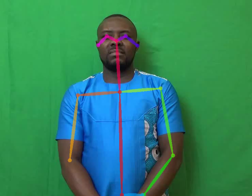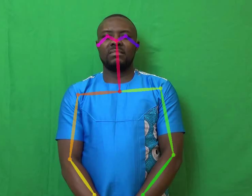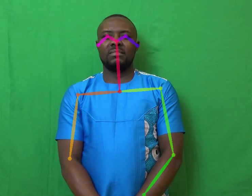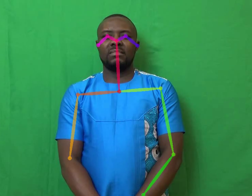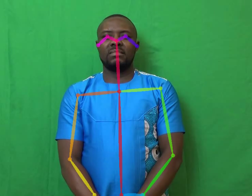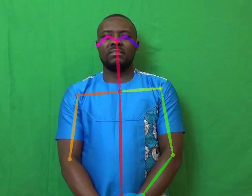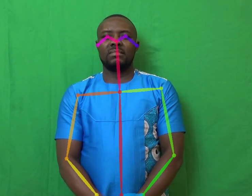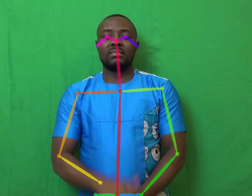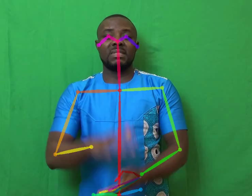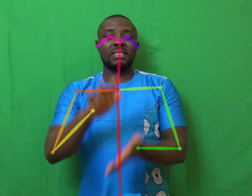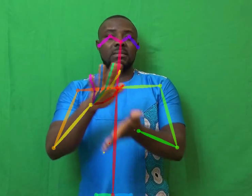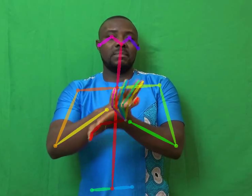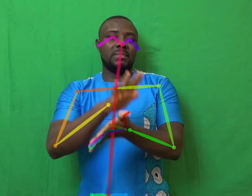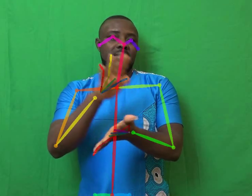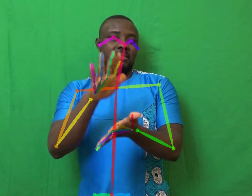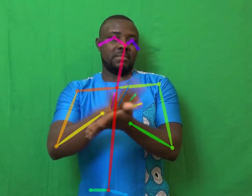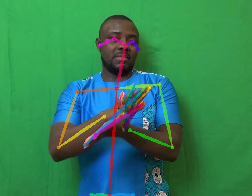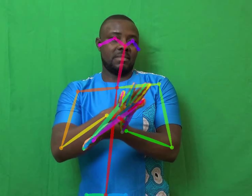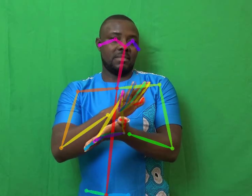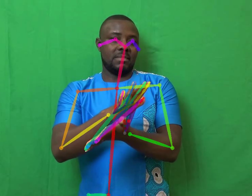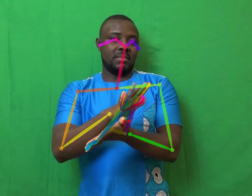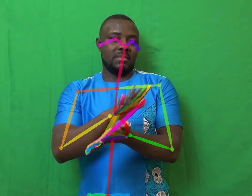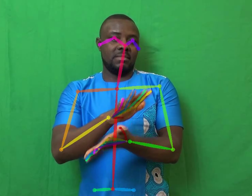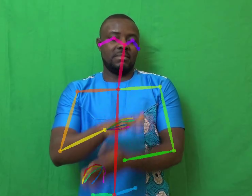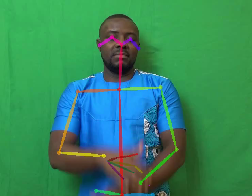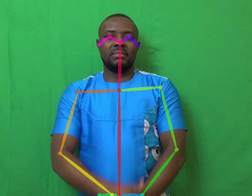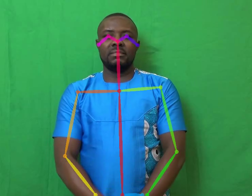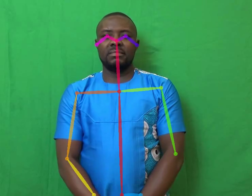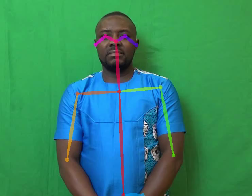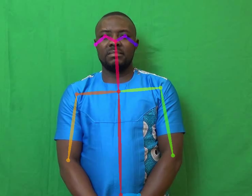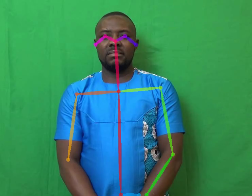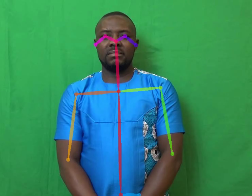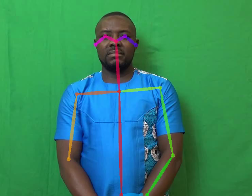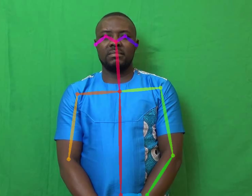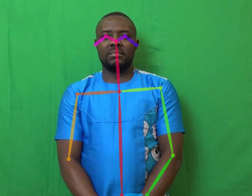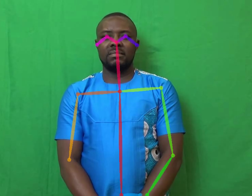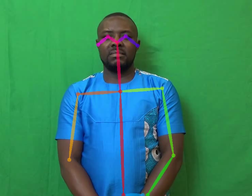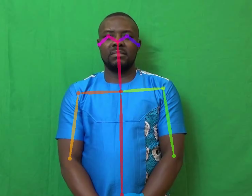paper